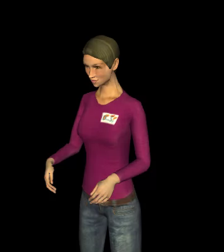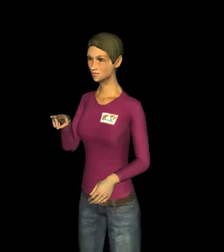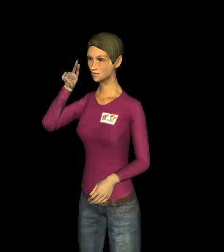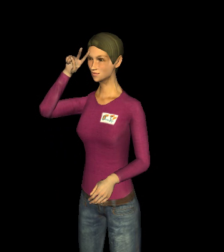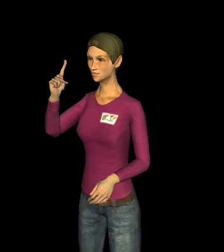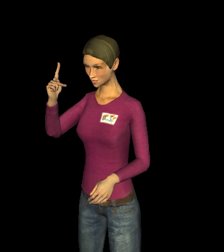عادة